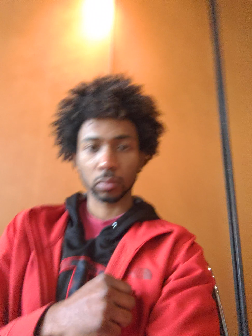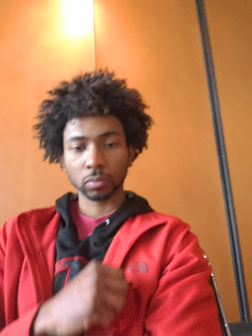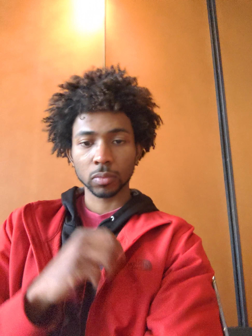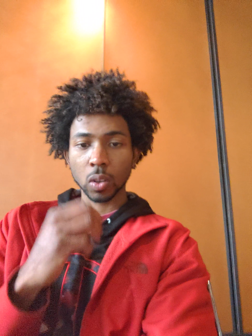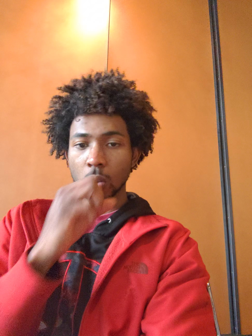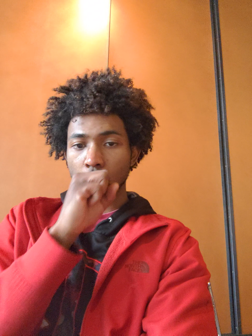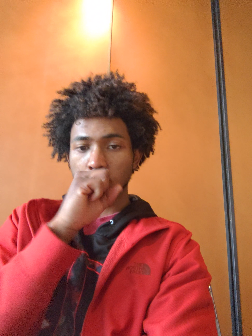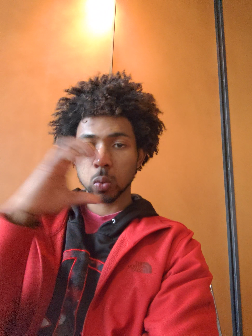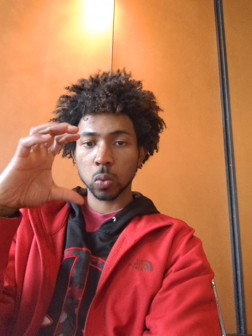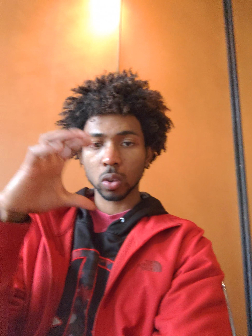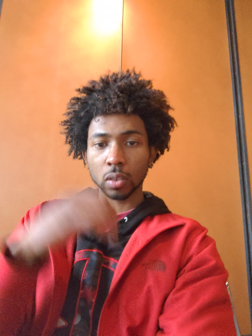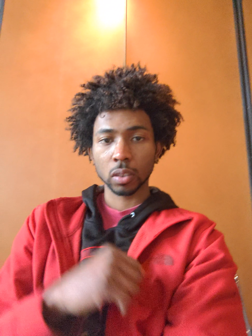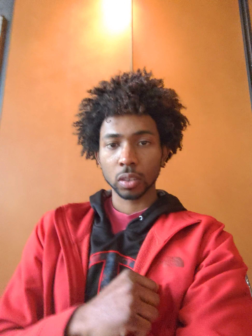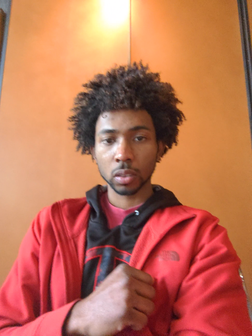balloon